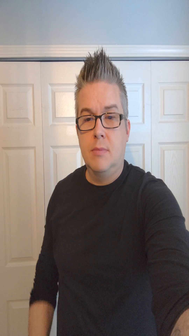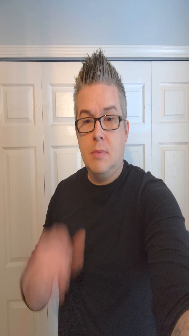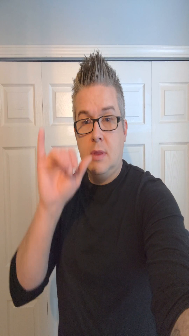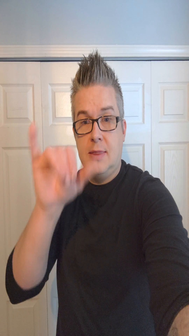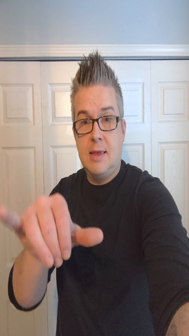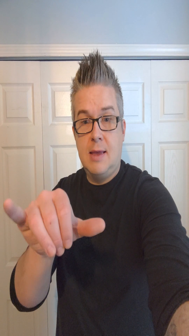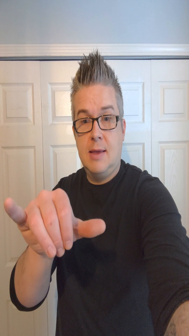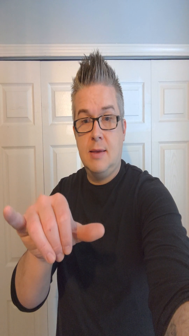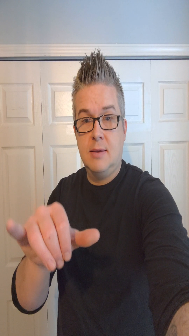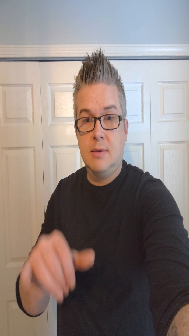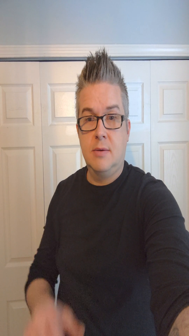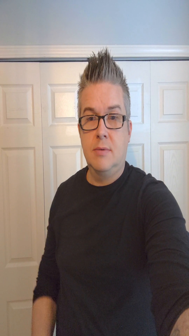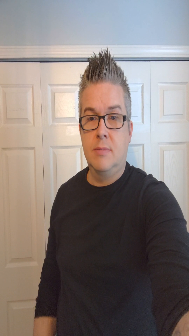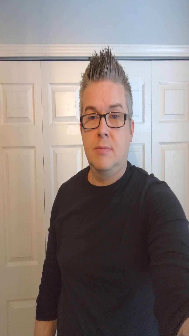that